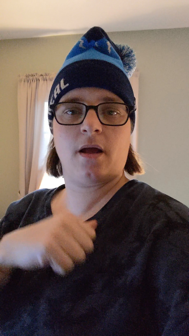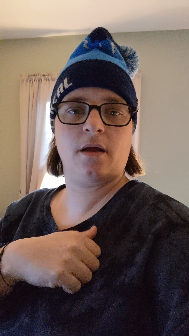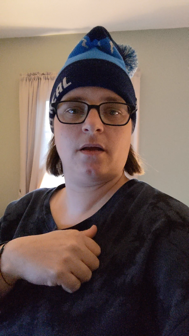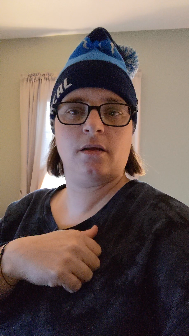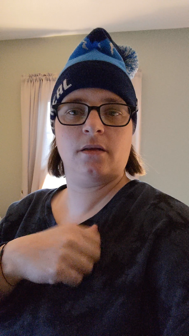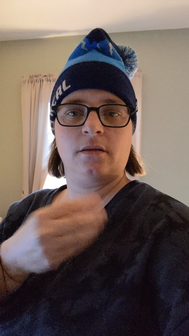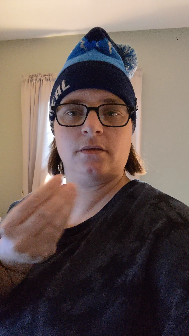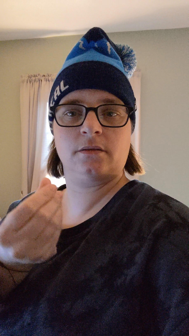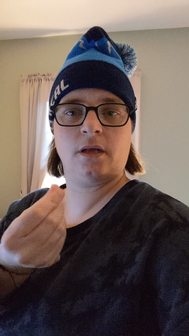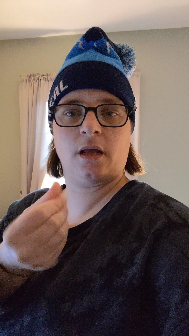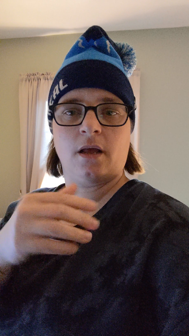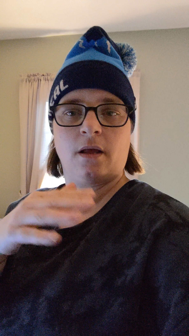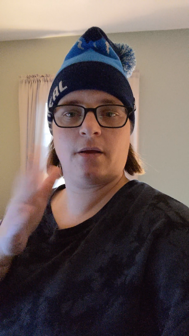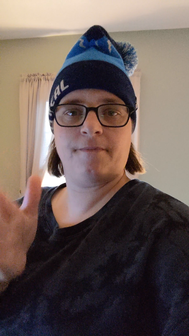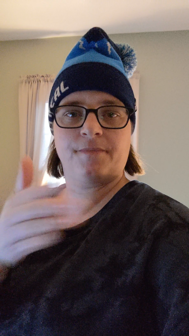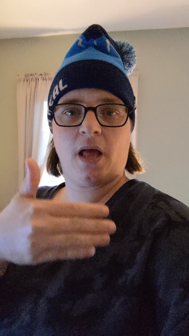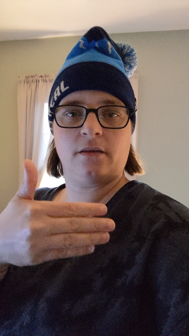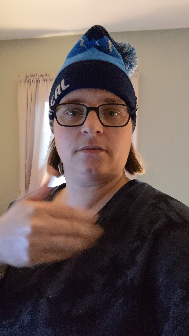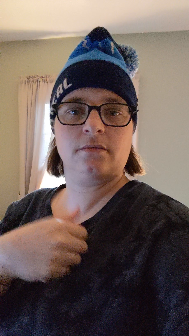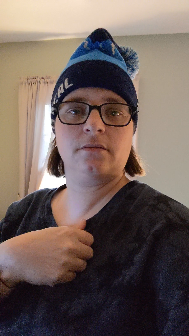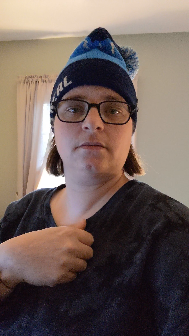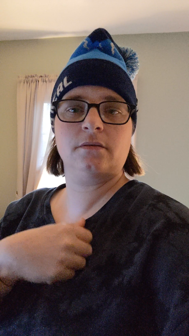sandbox